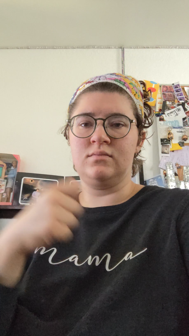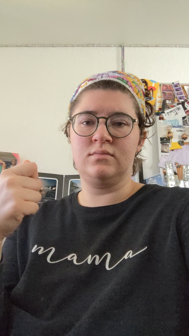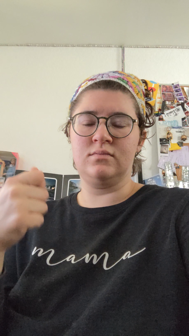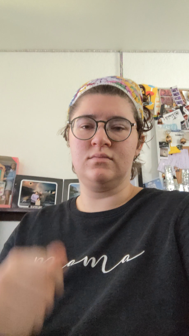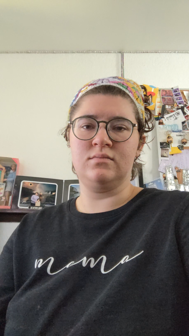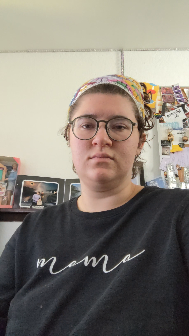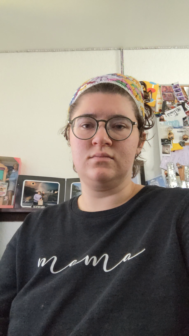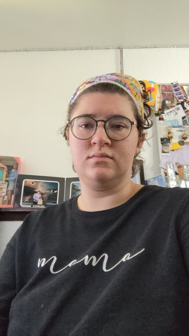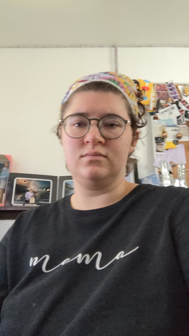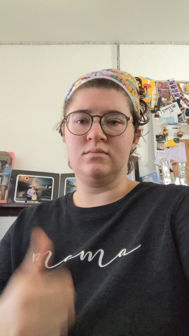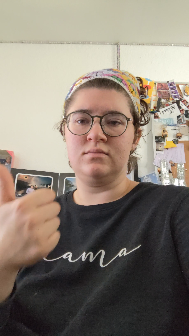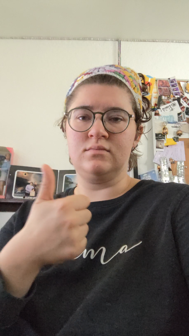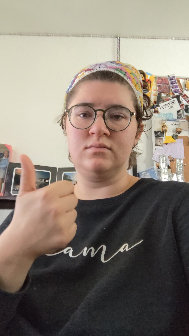game